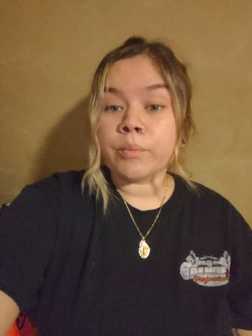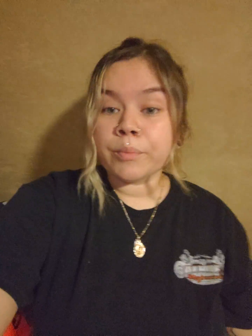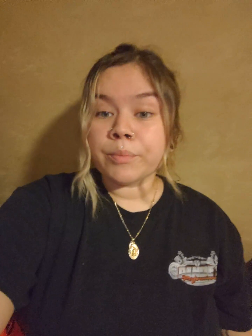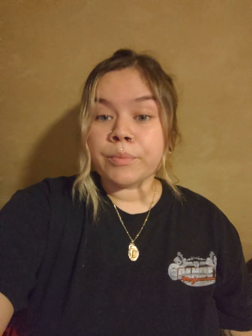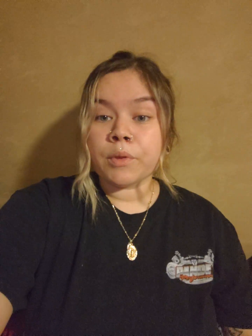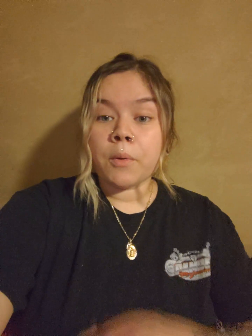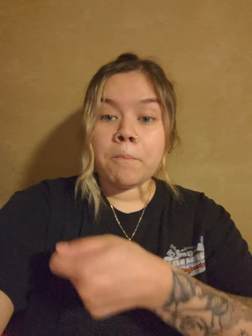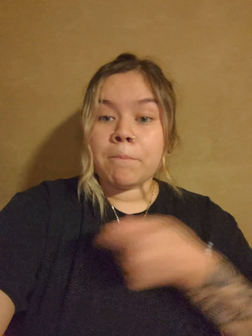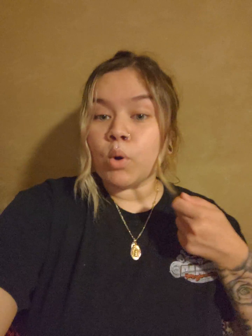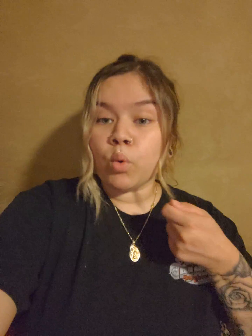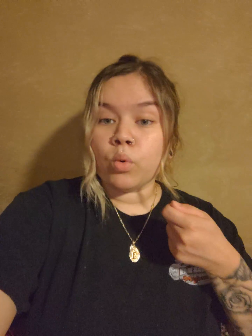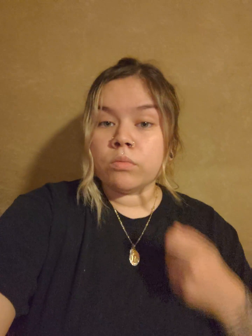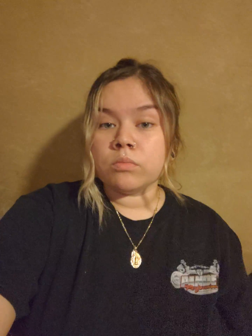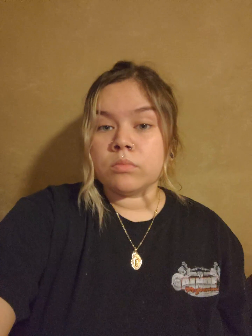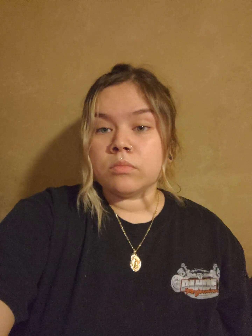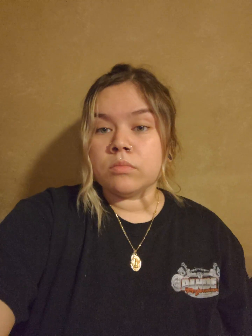pull